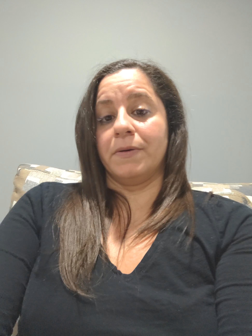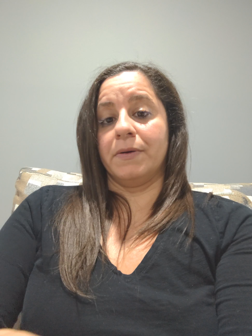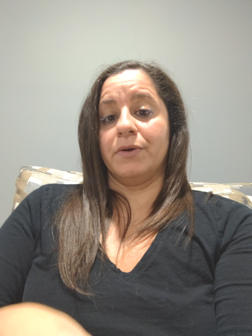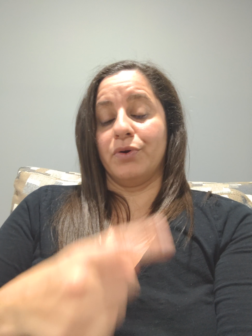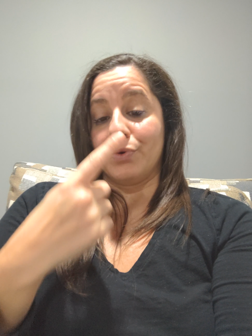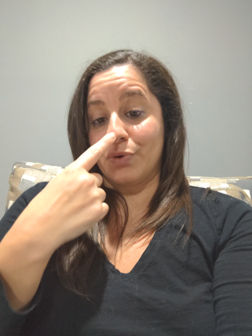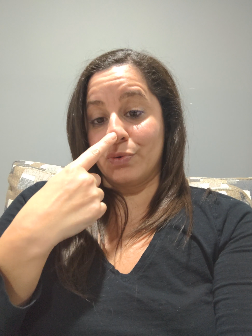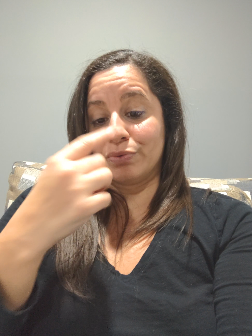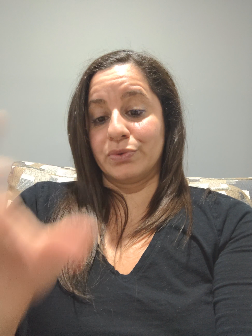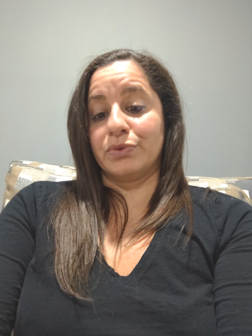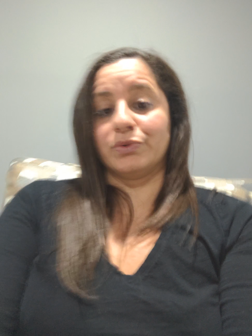nose